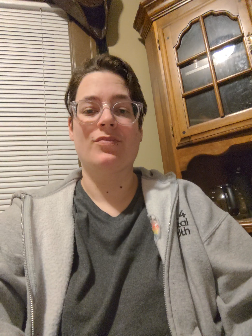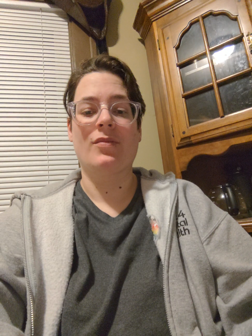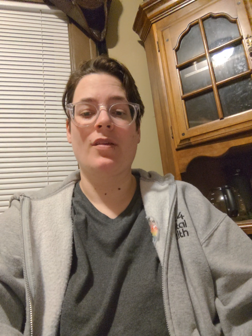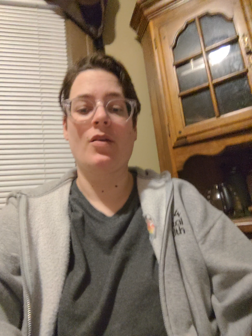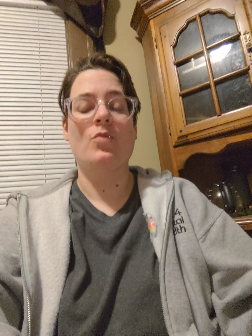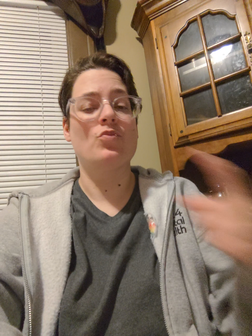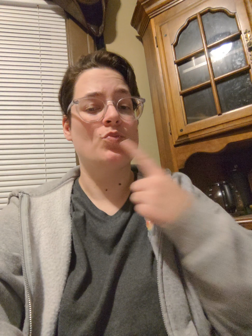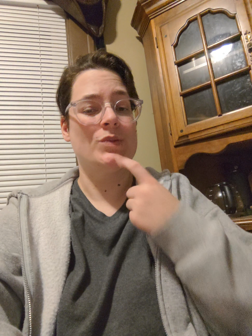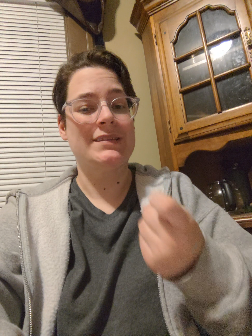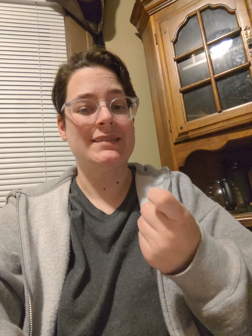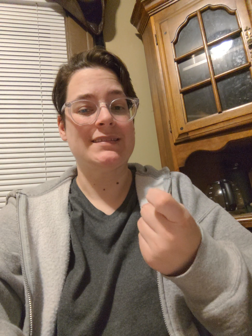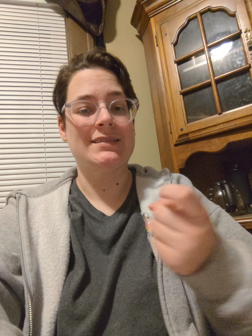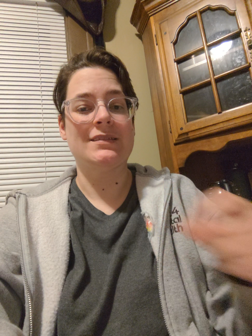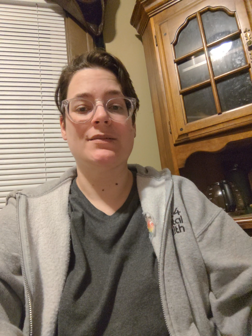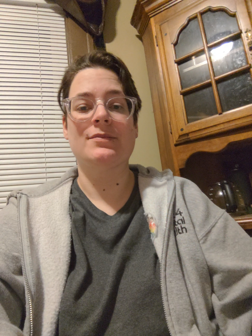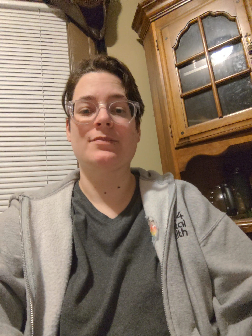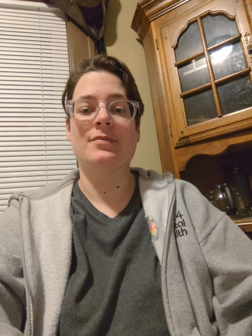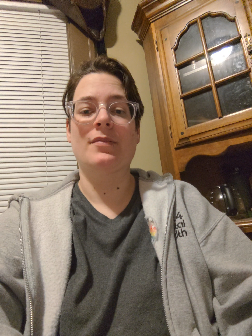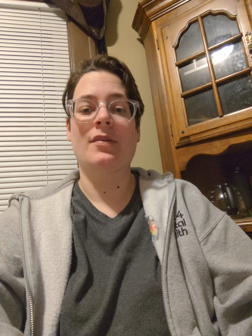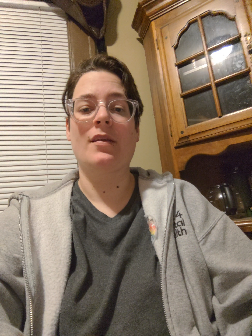red